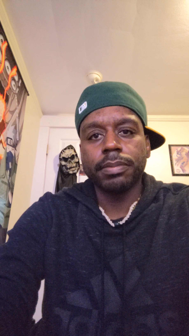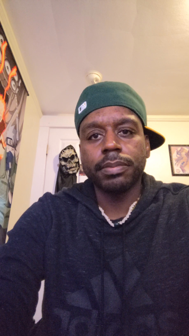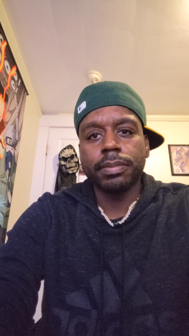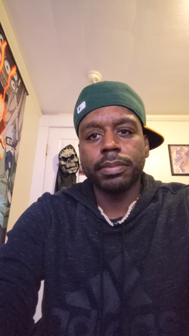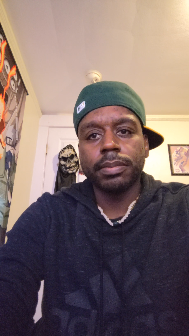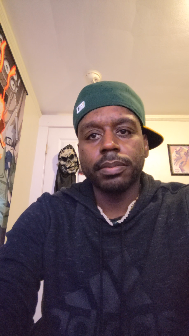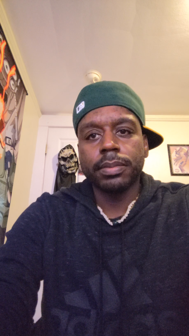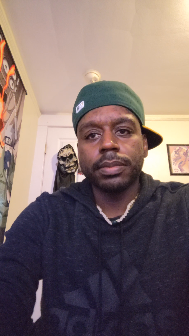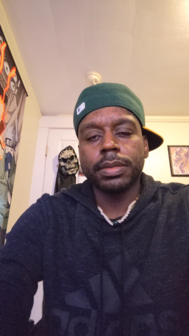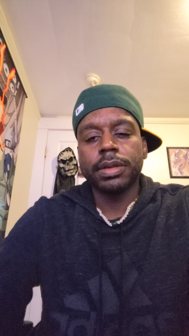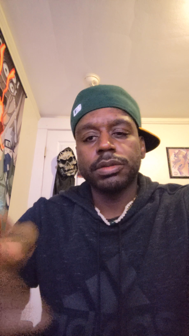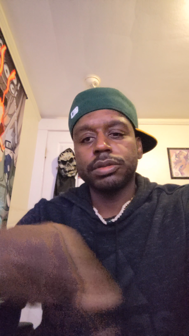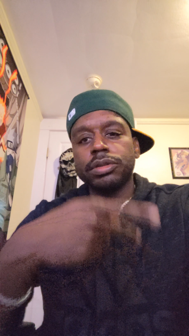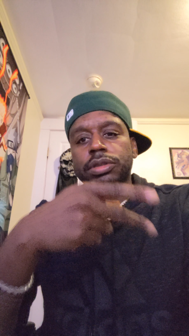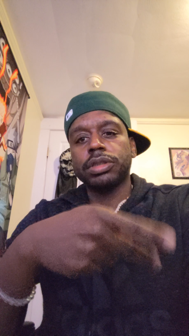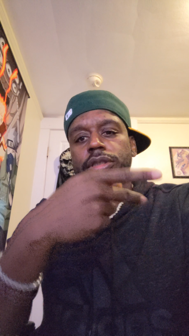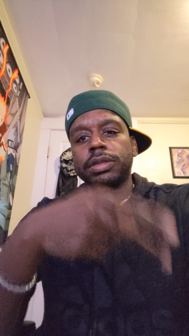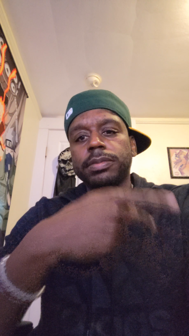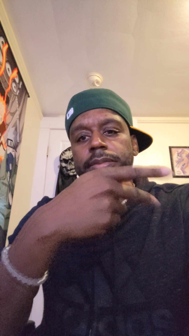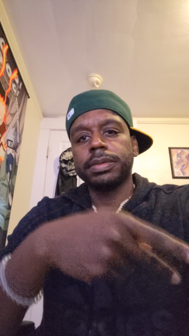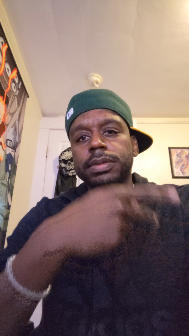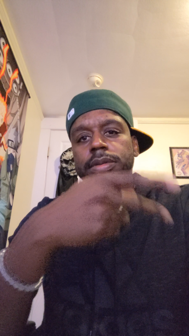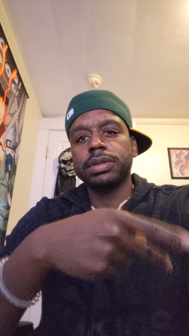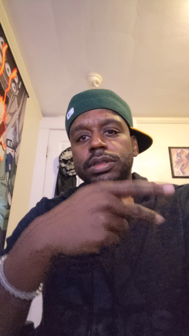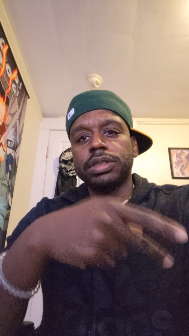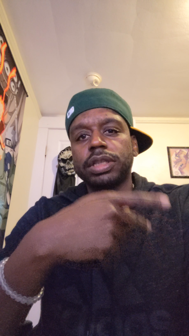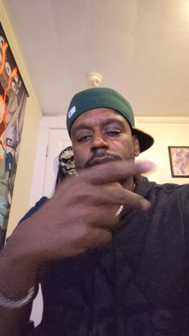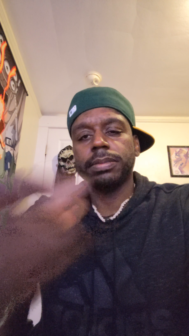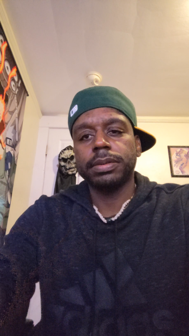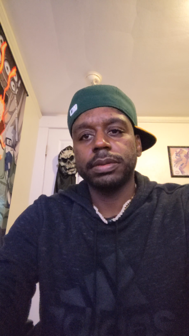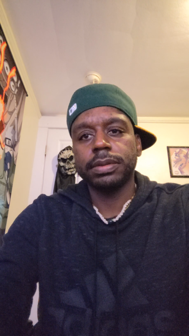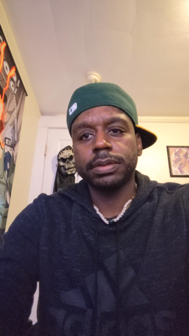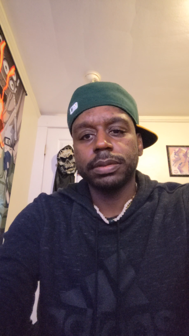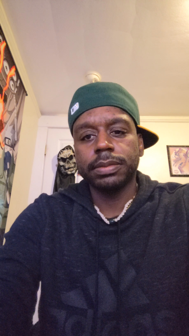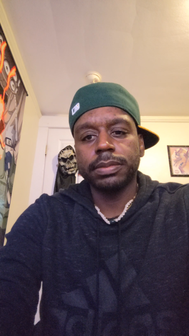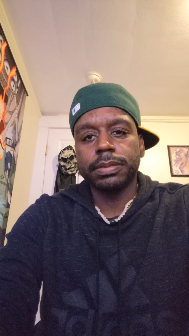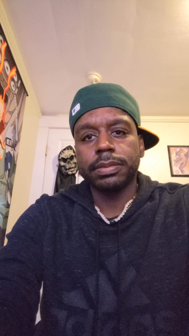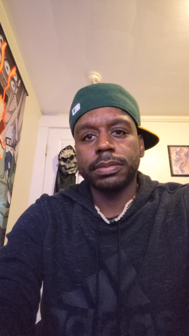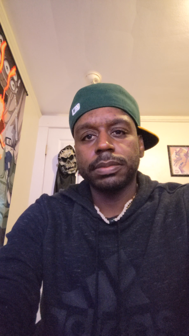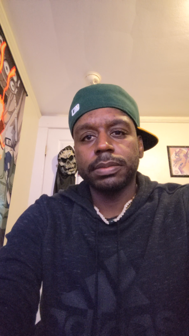sheep